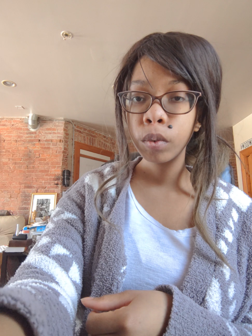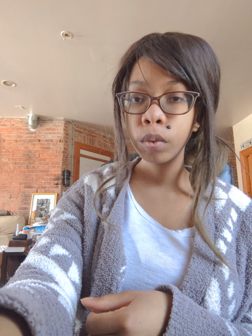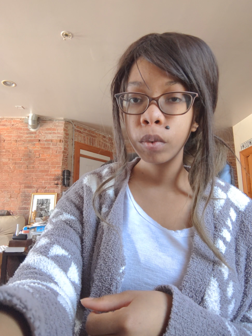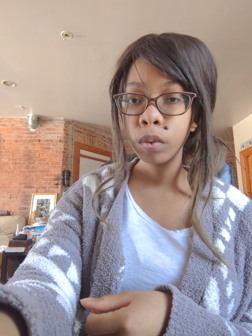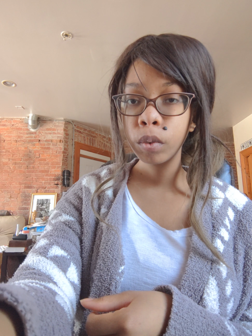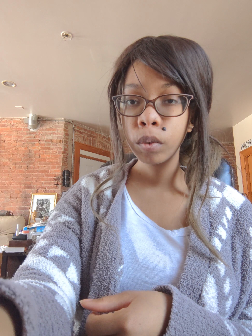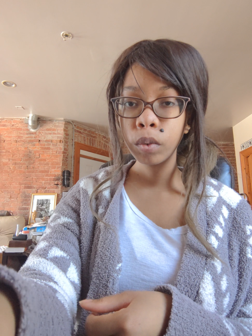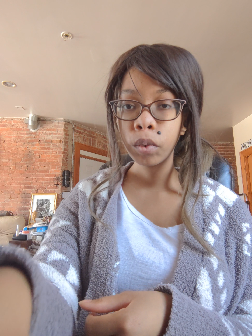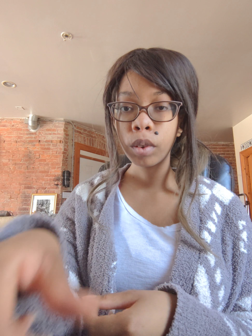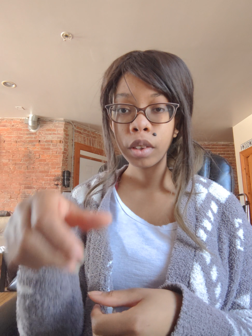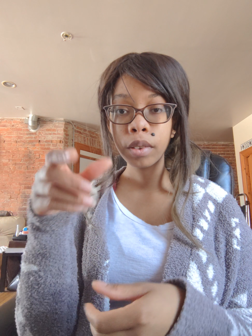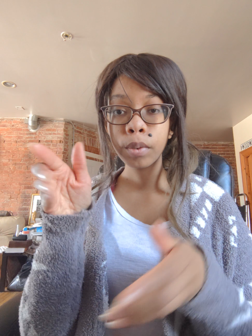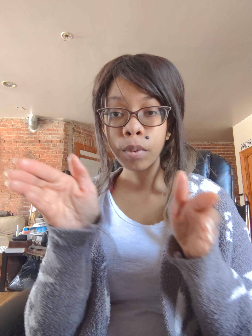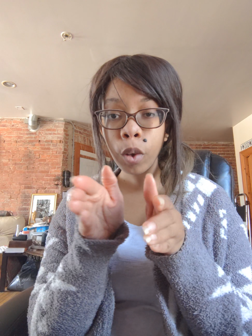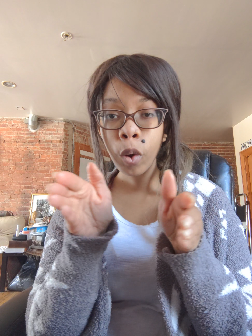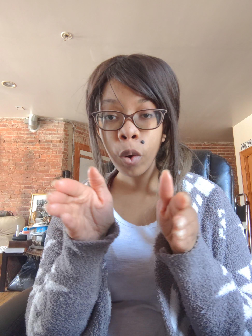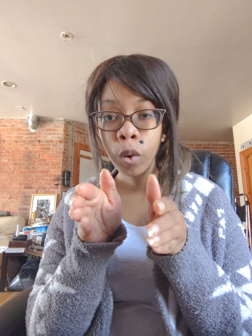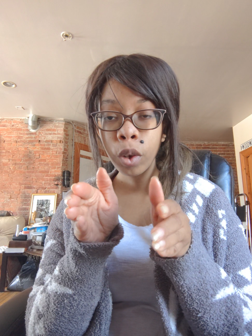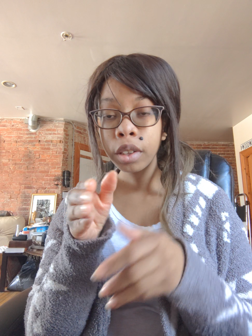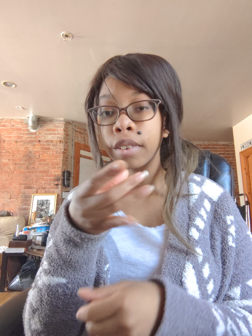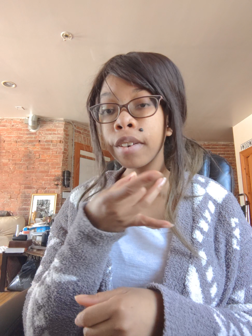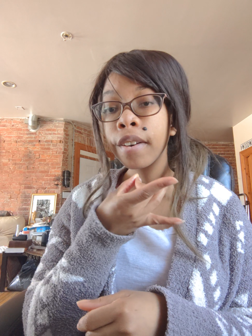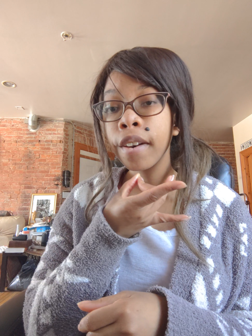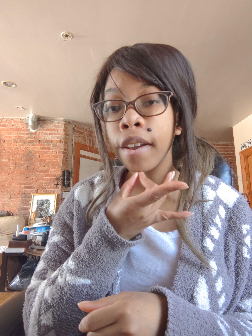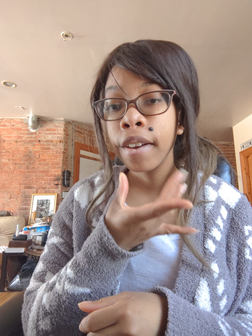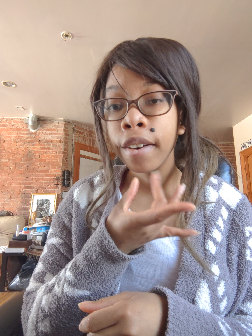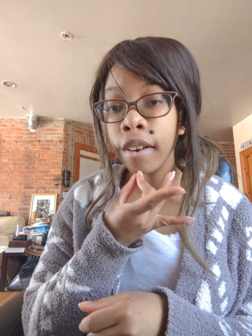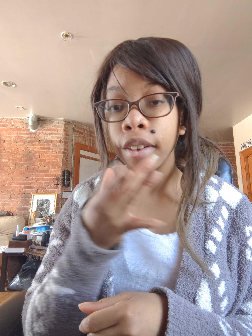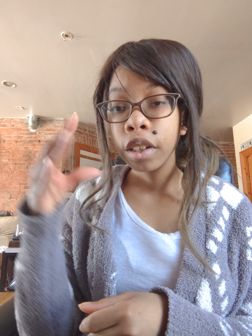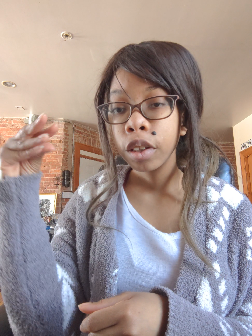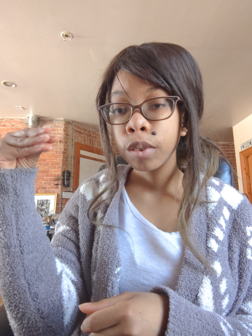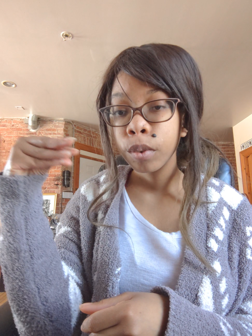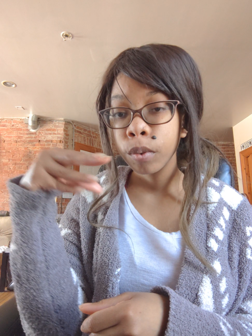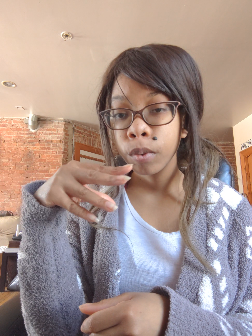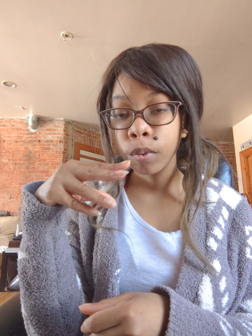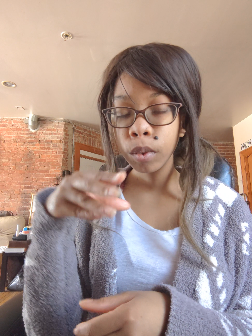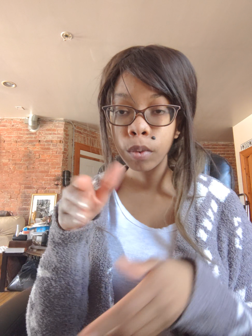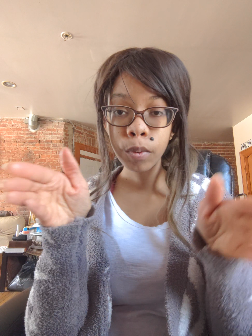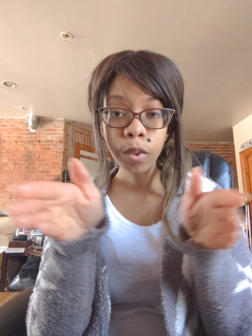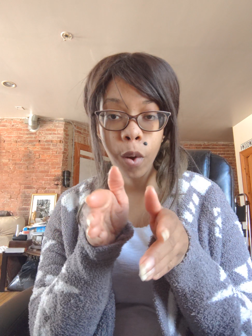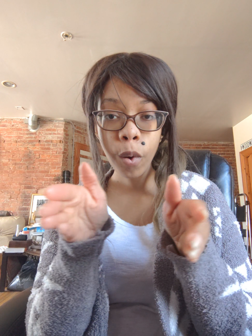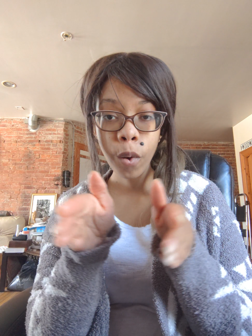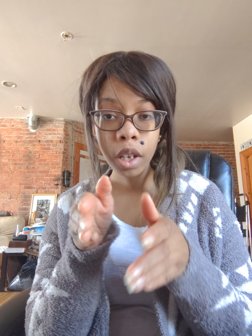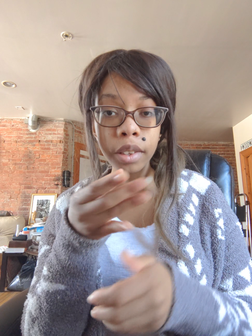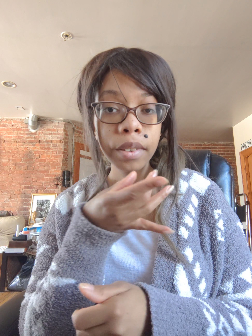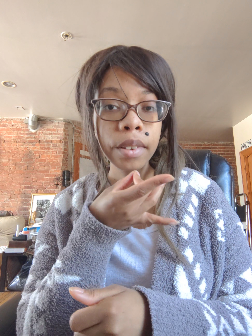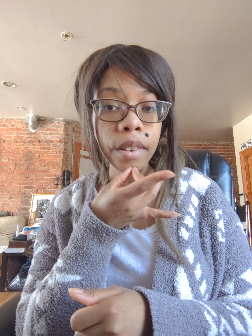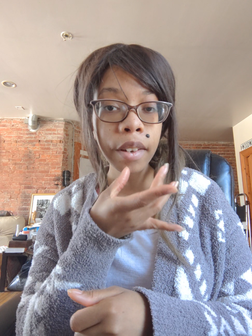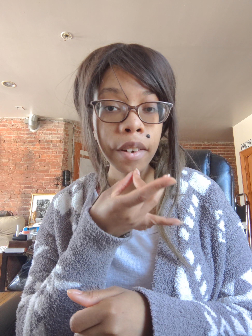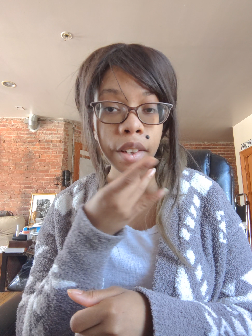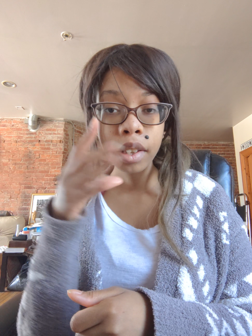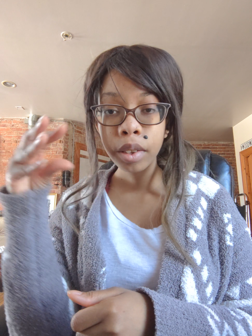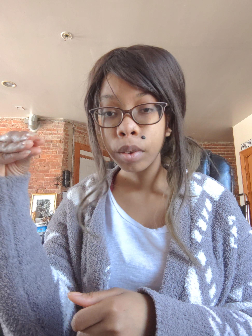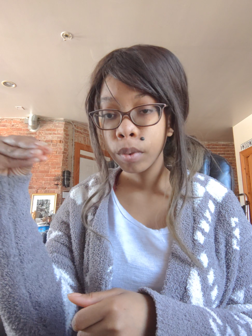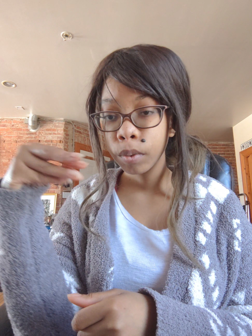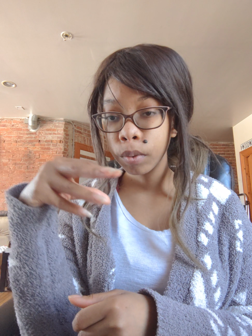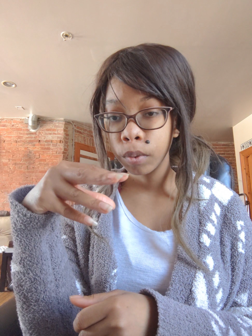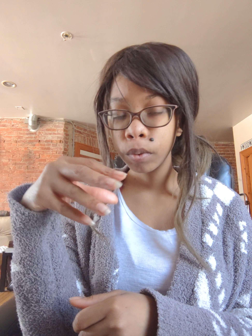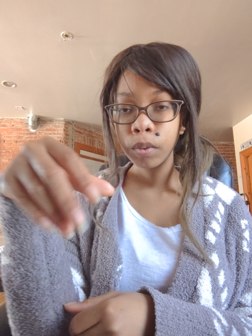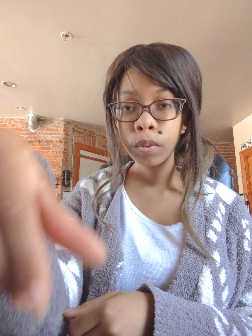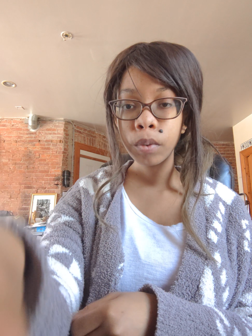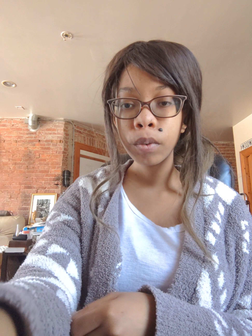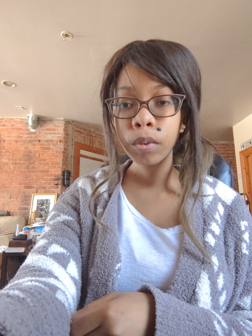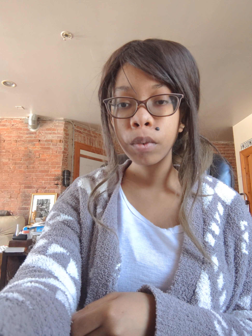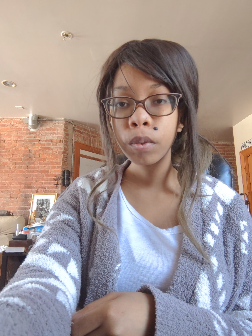lamp